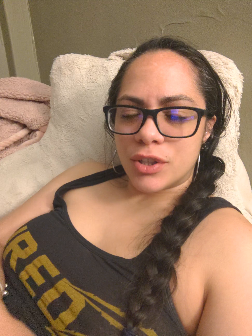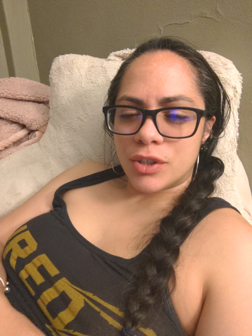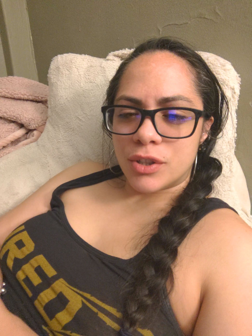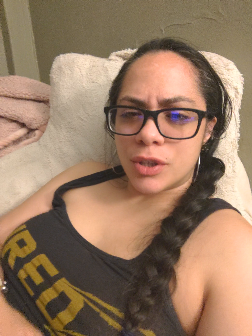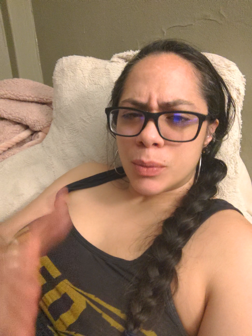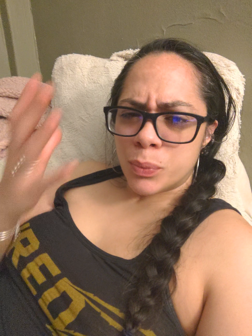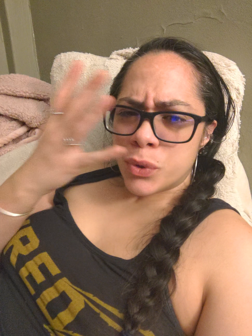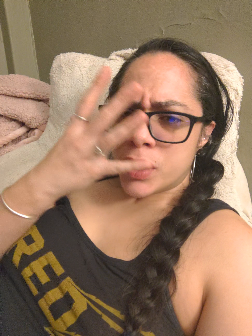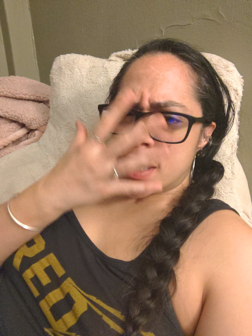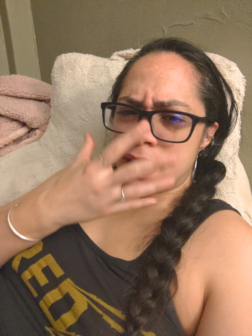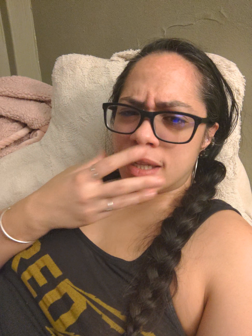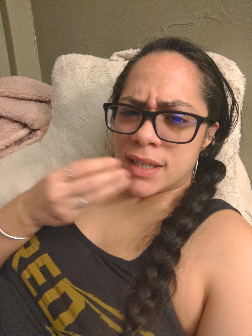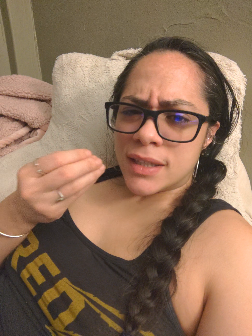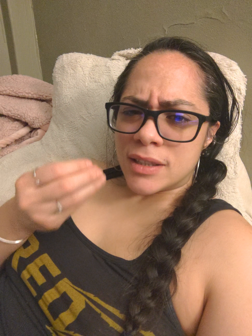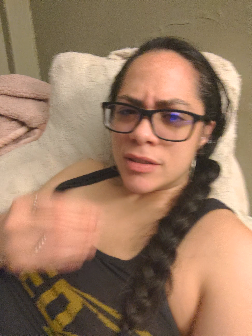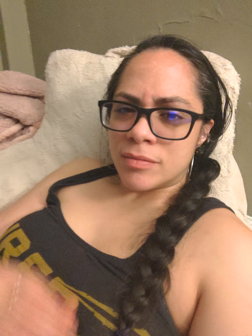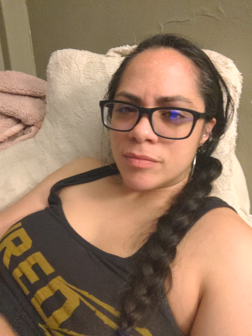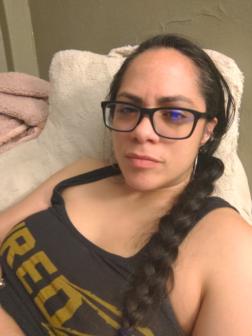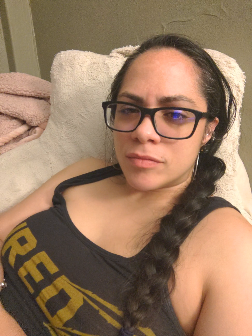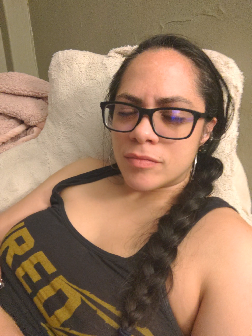pretty